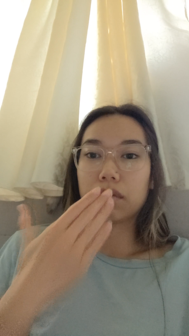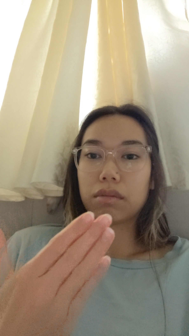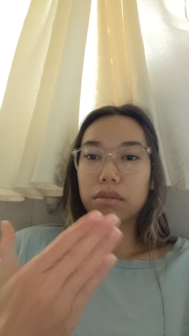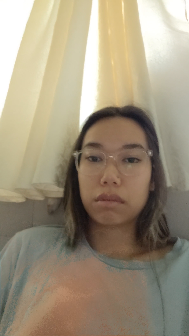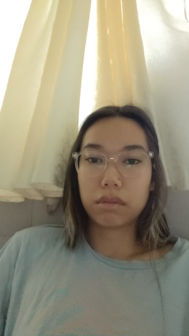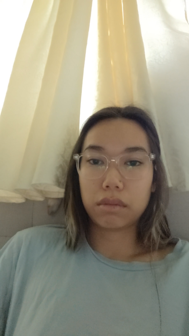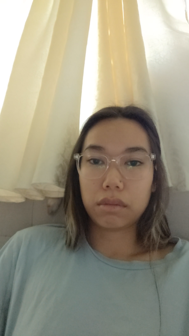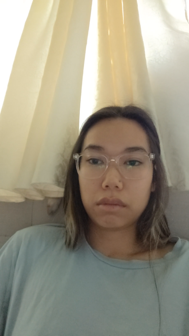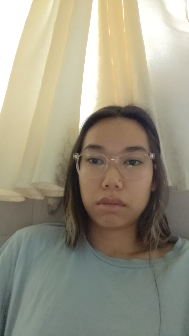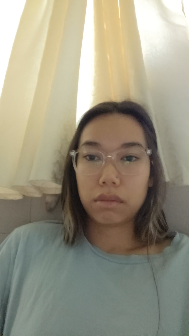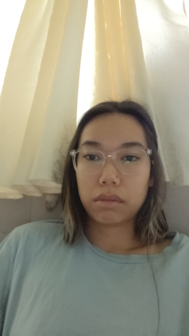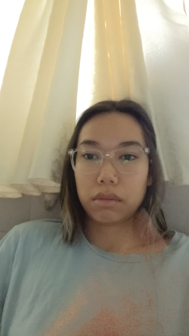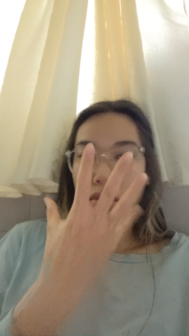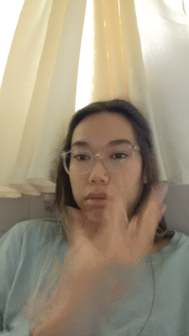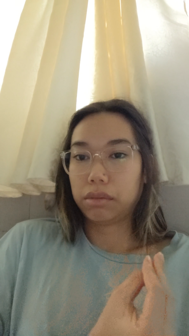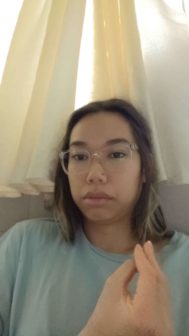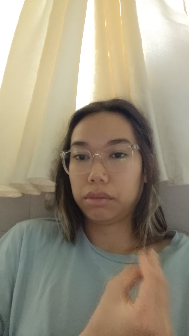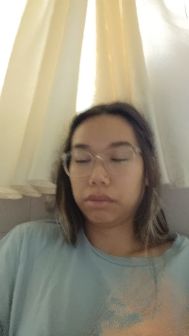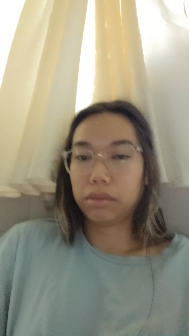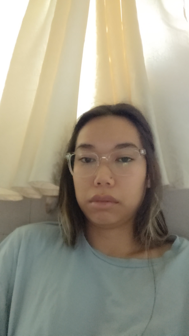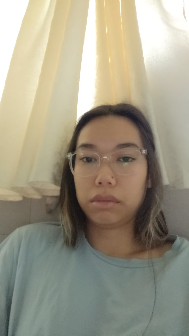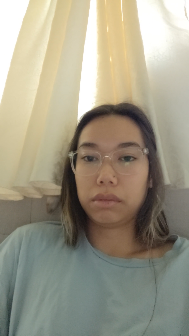poor